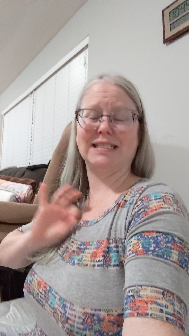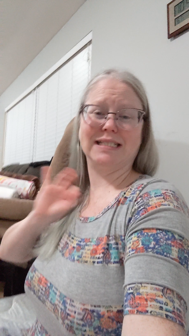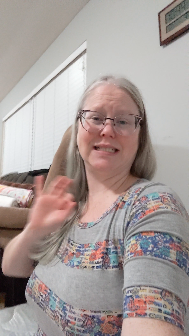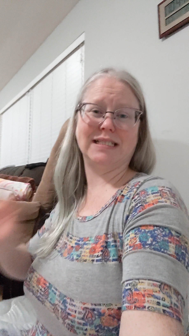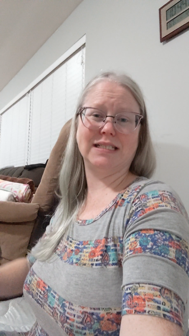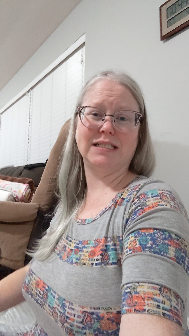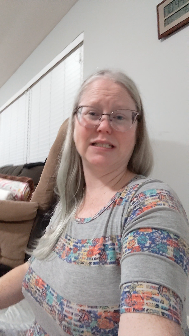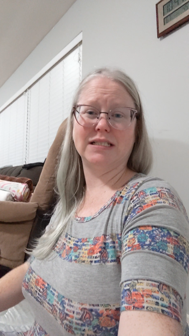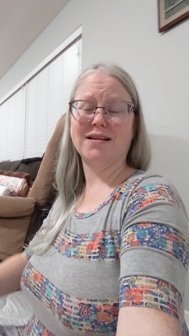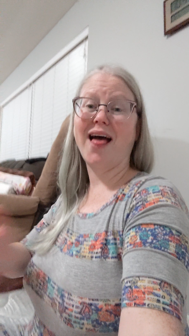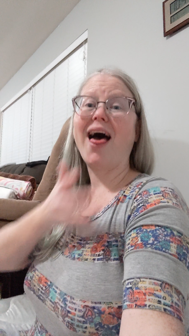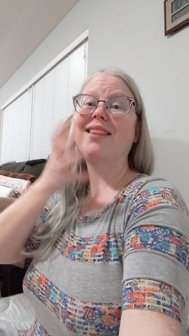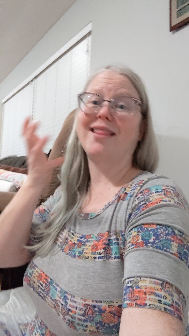a lot